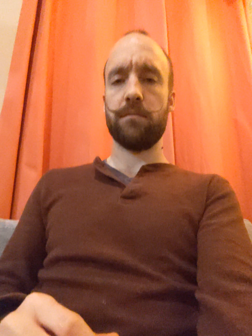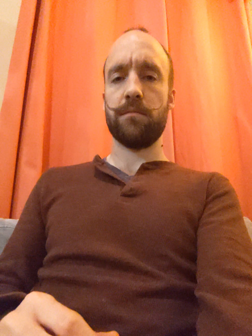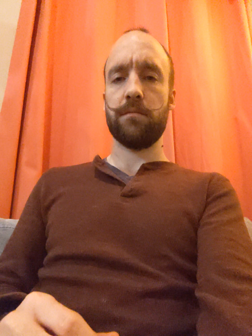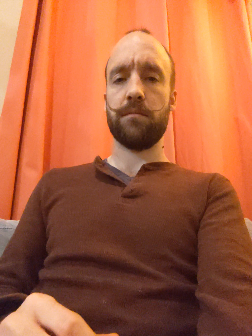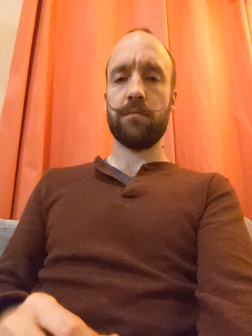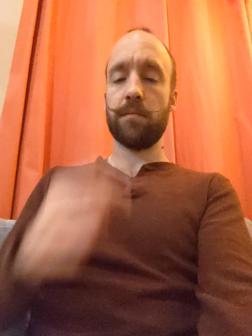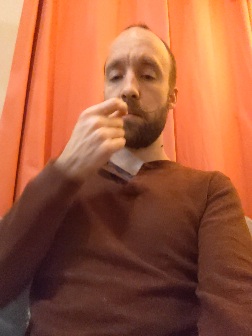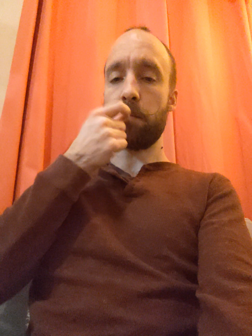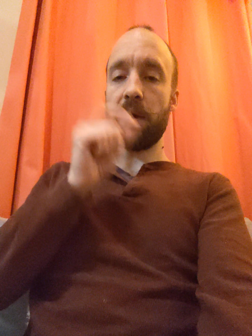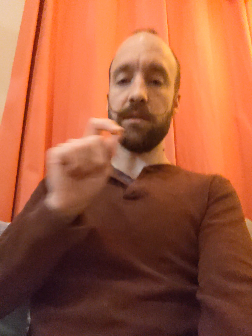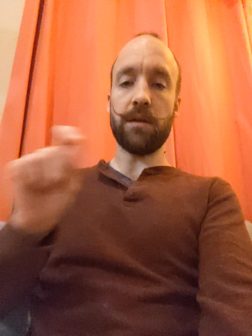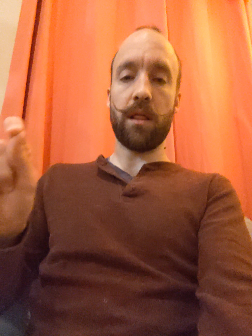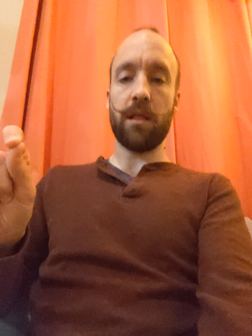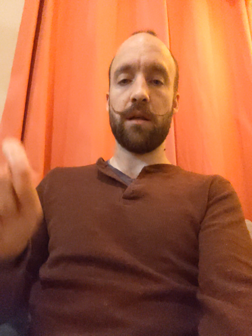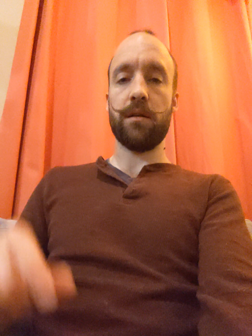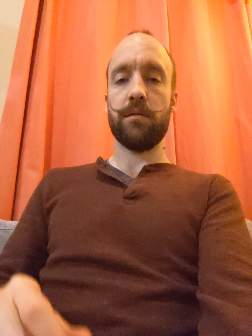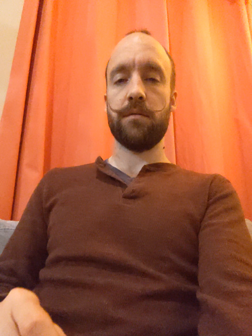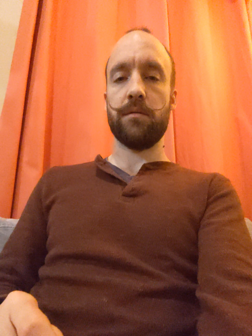pencil